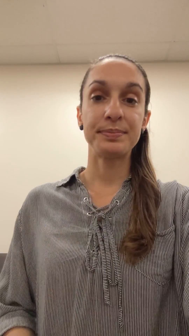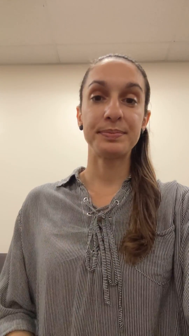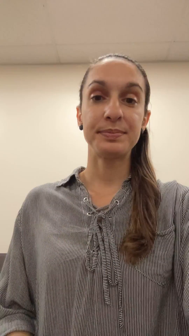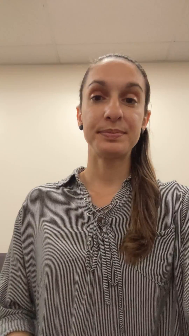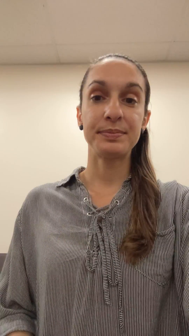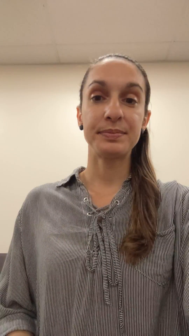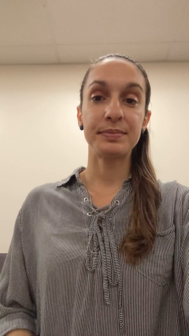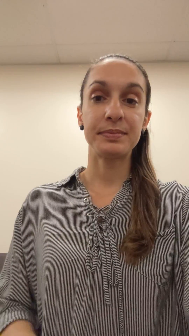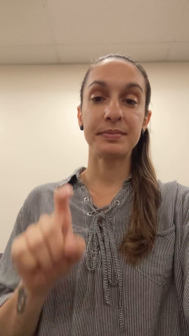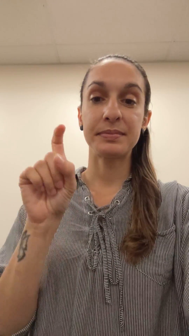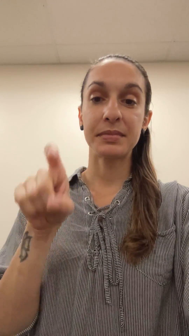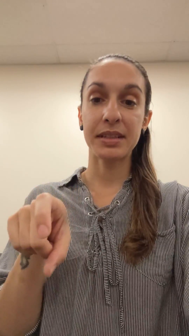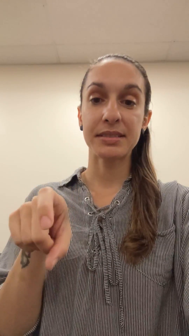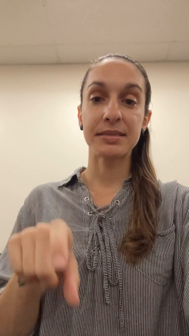must